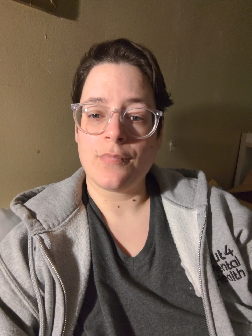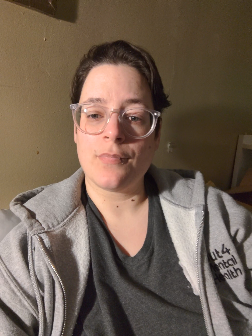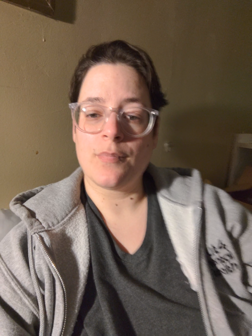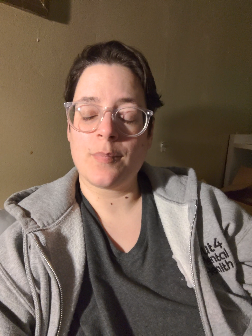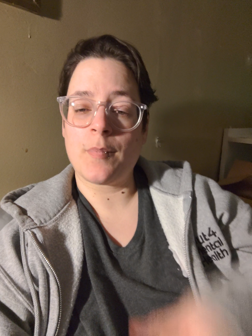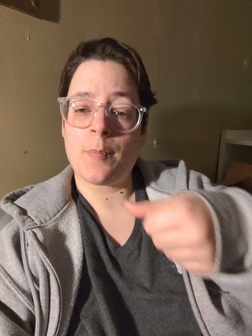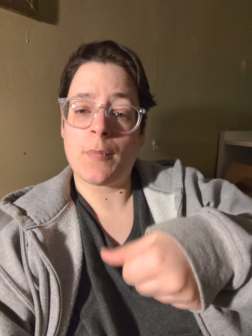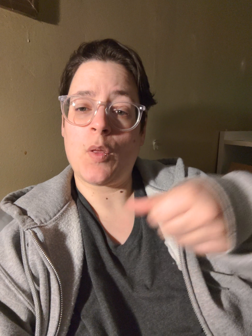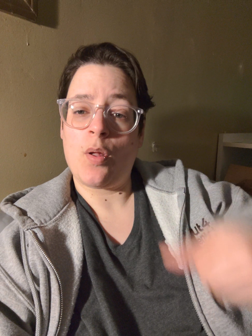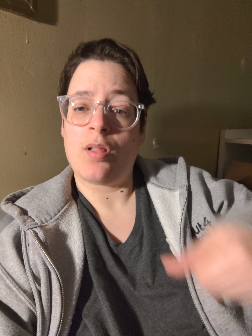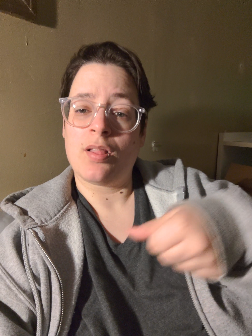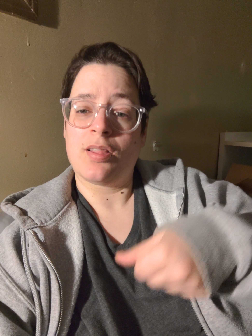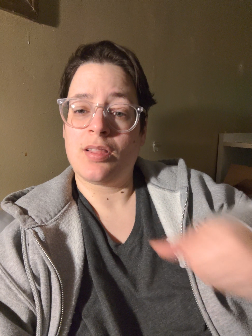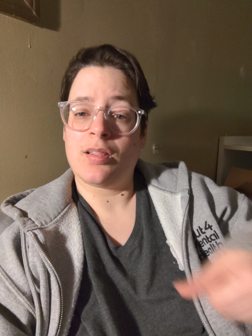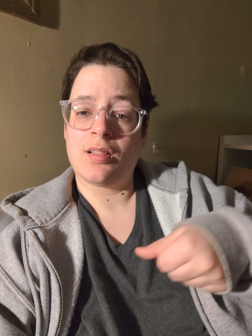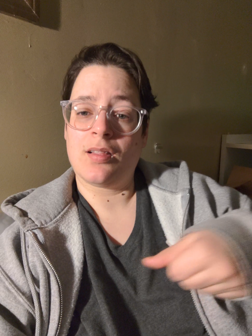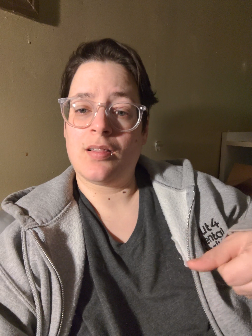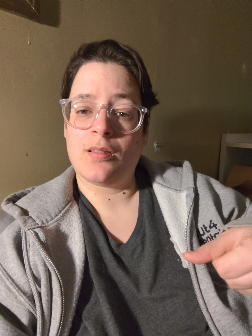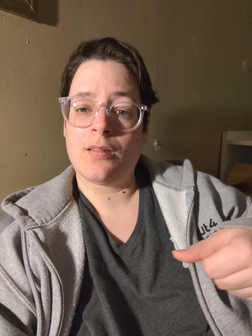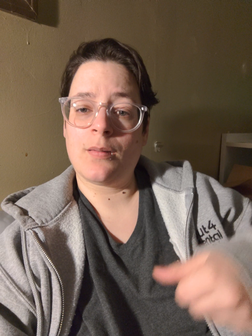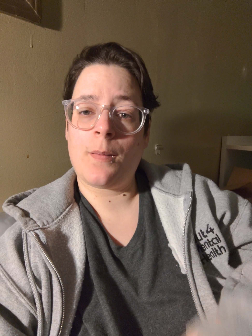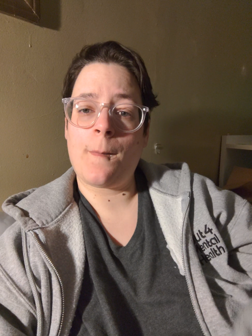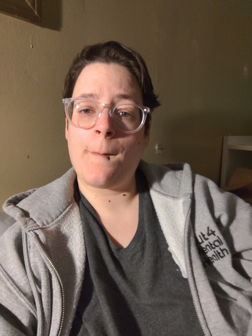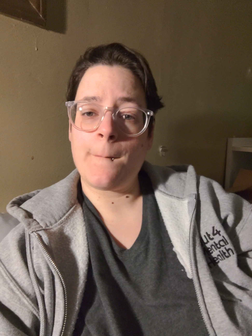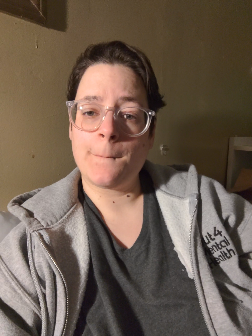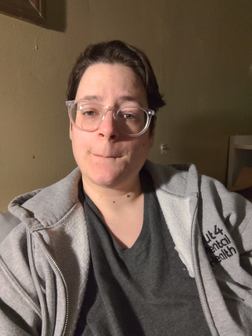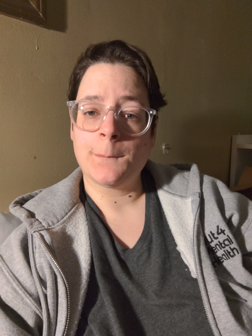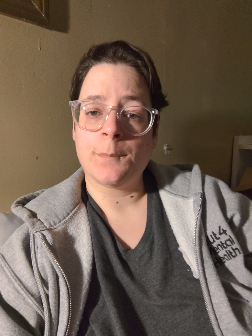puzzle